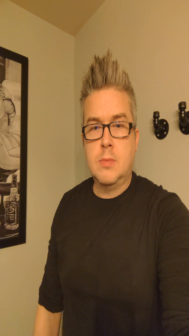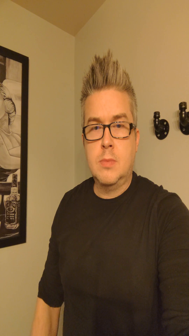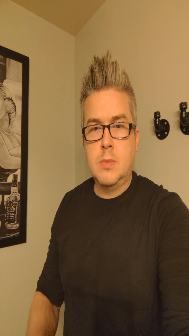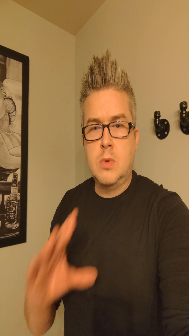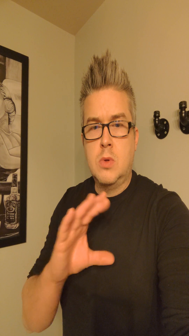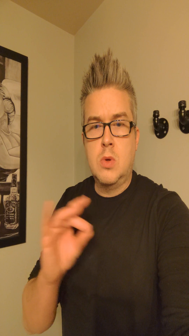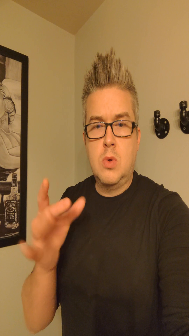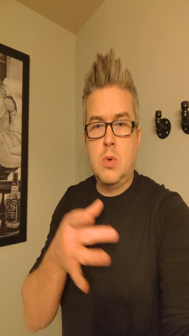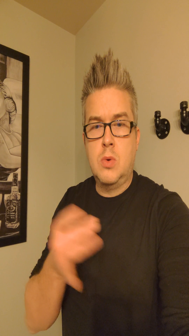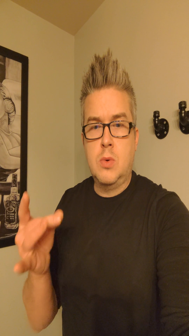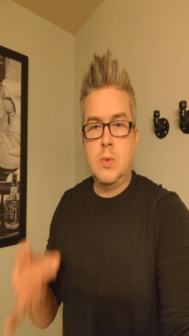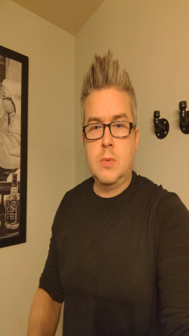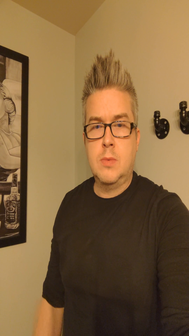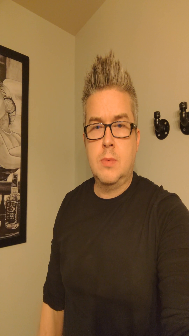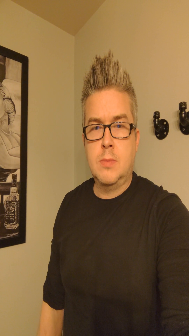story